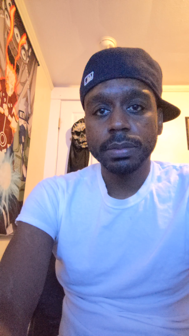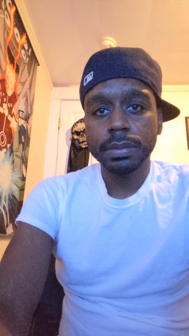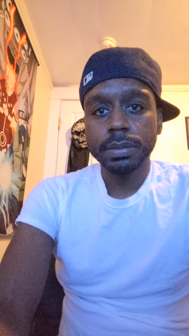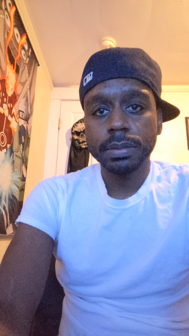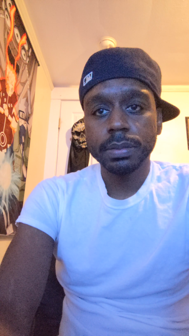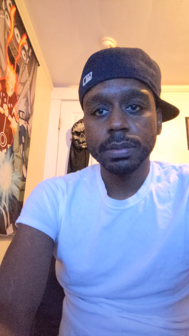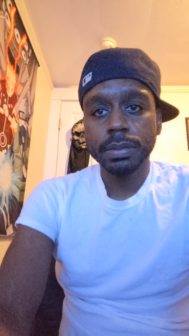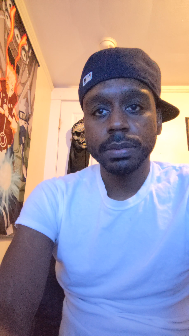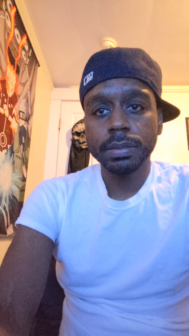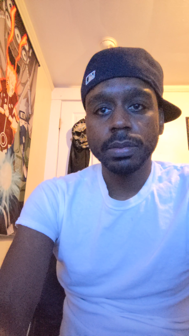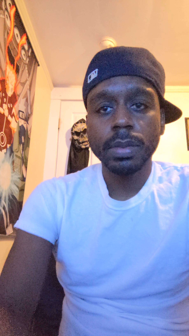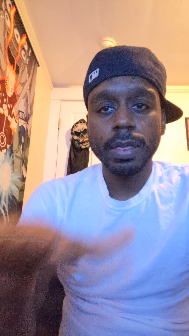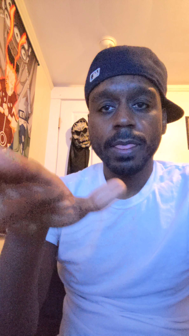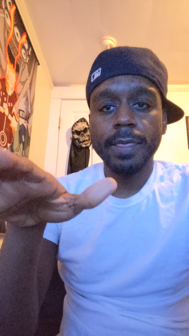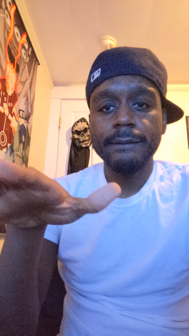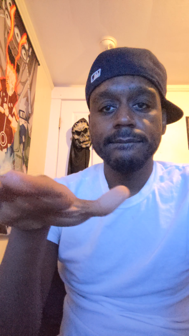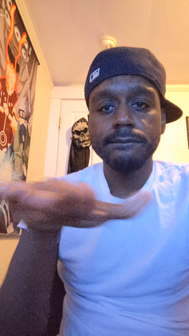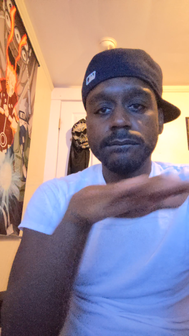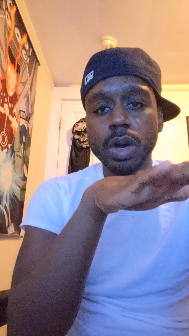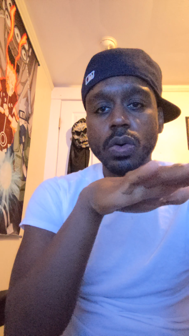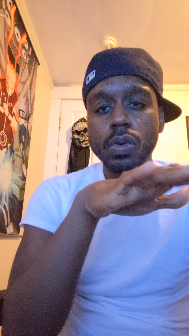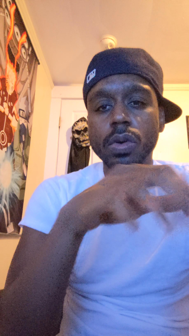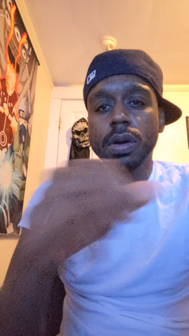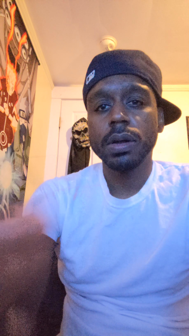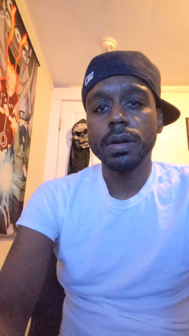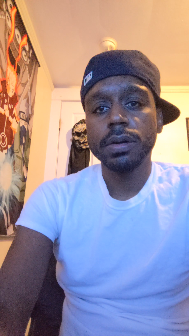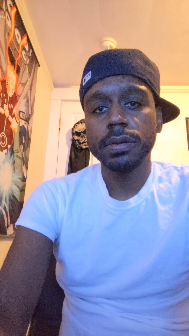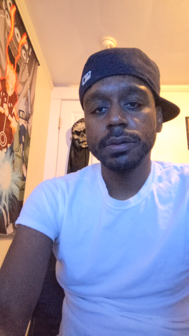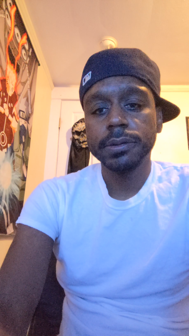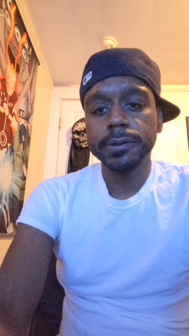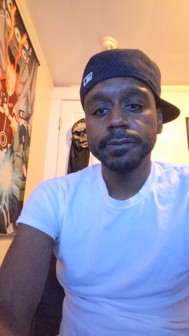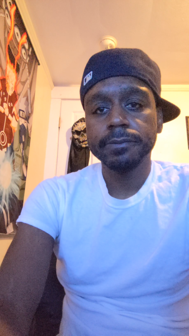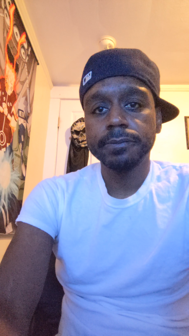full